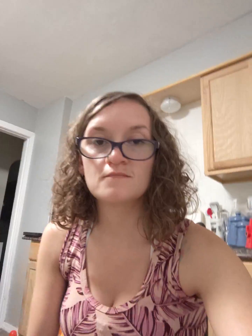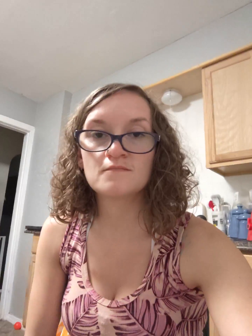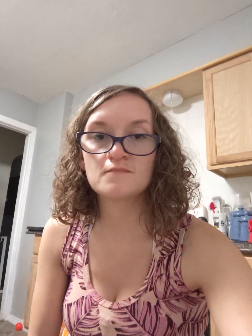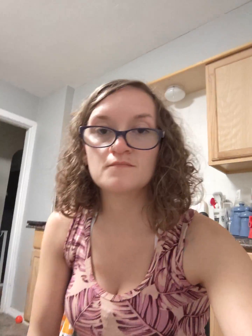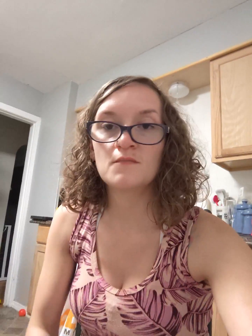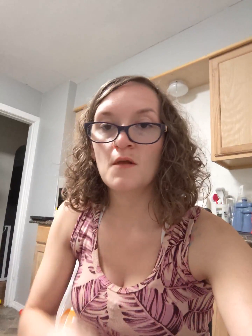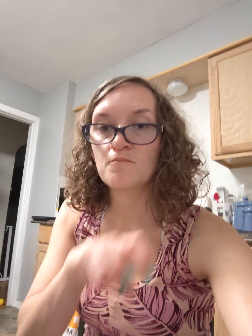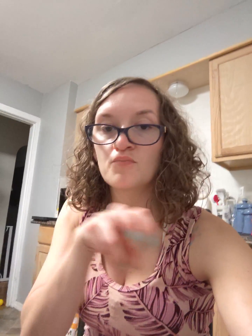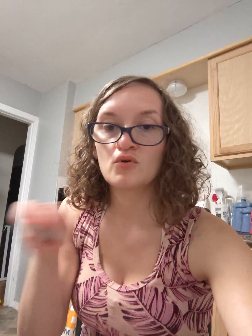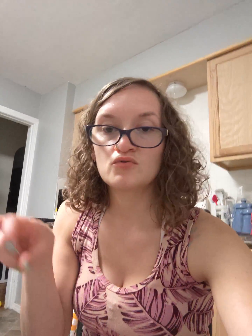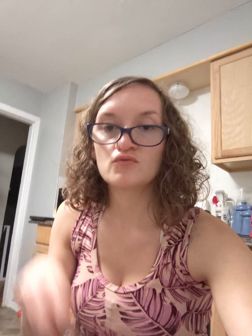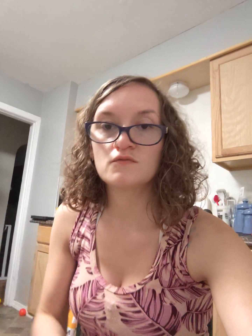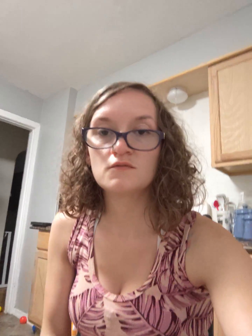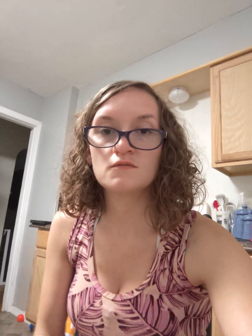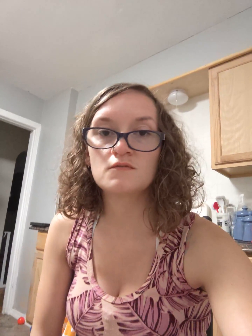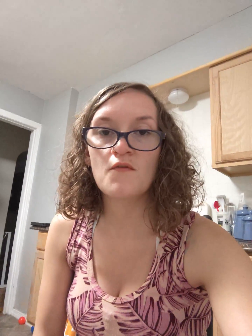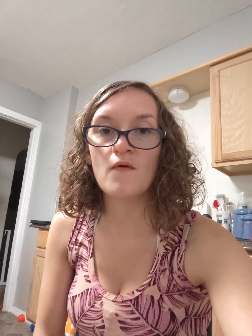porch